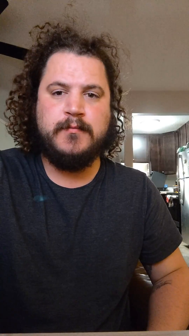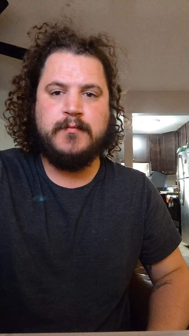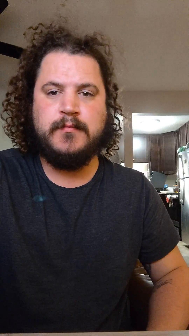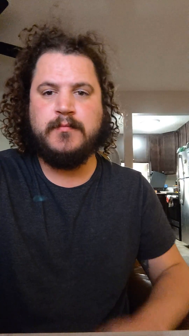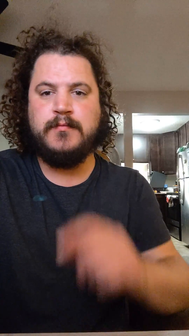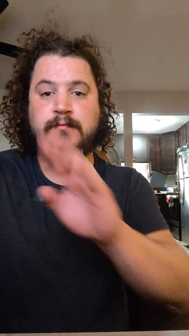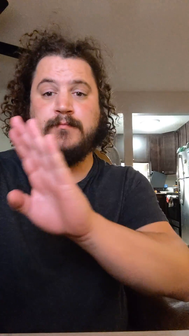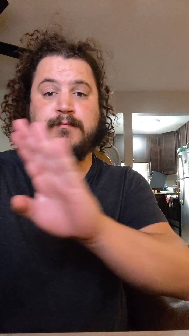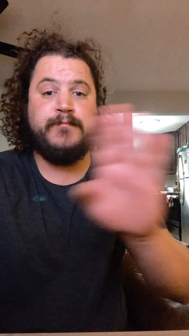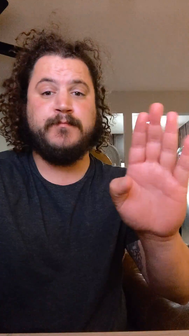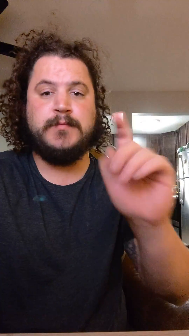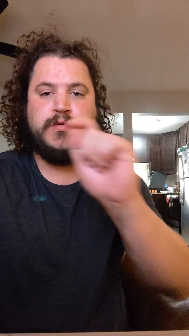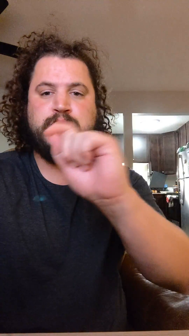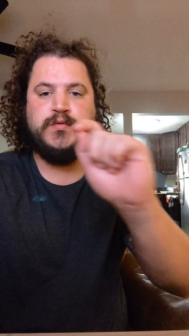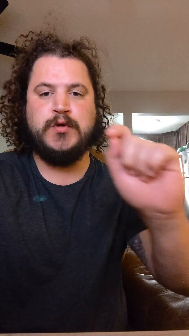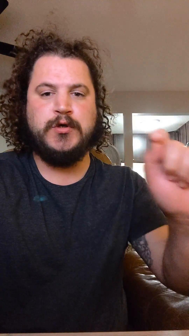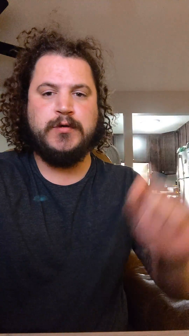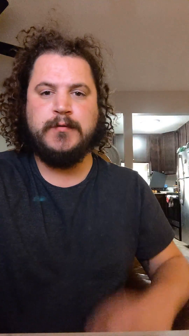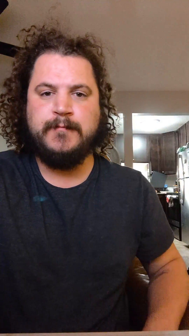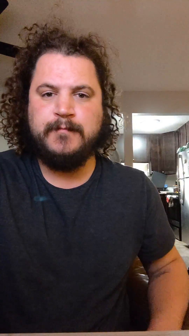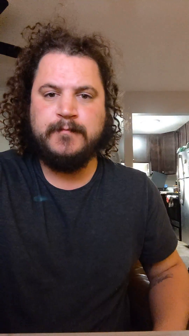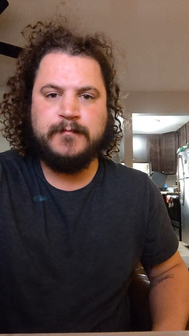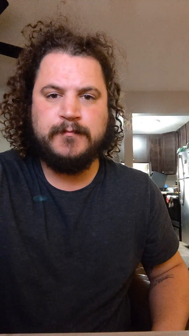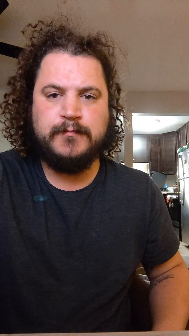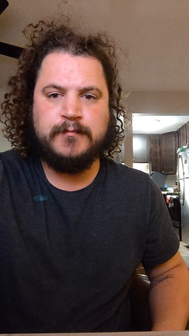chalk